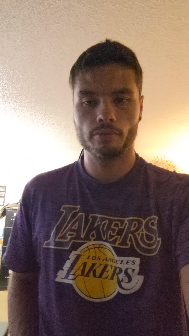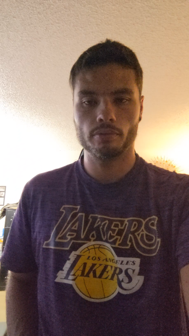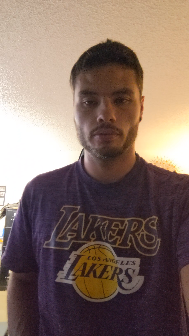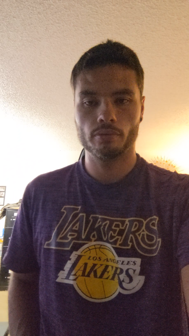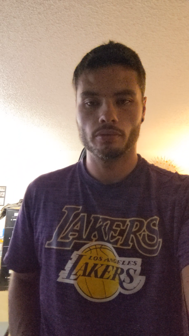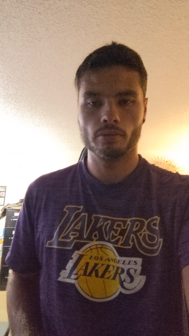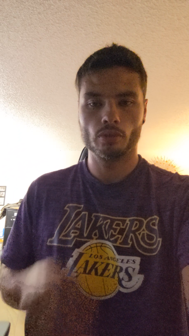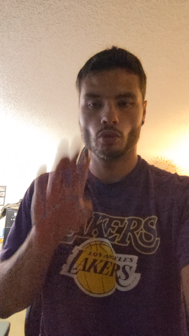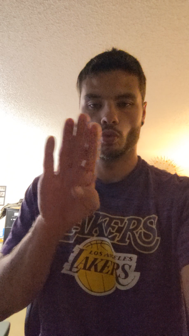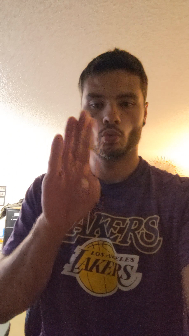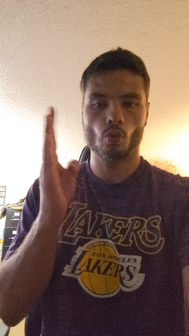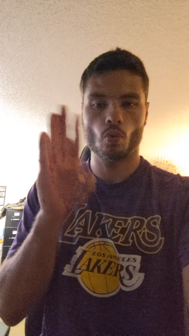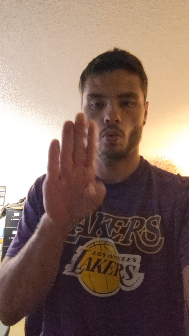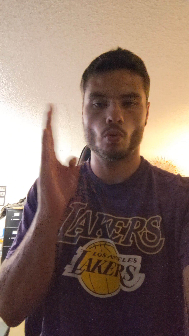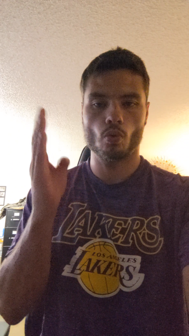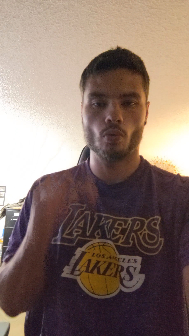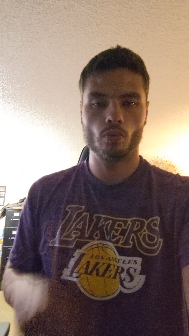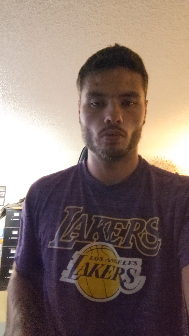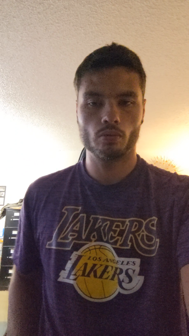door